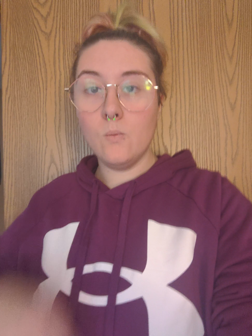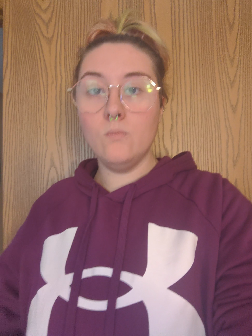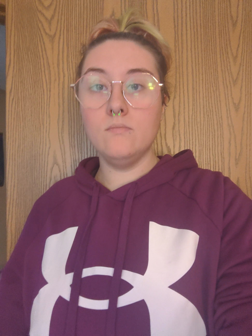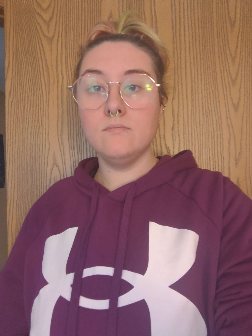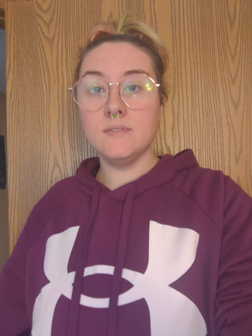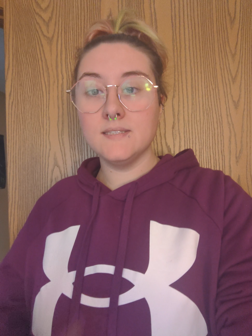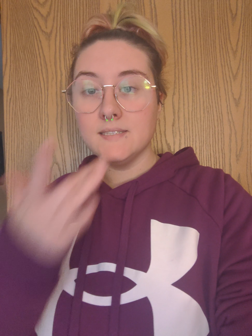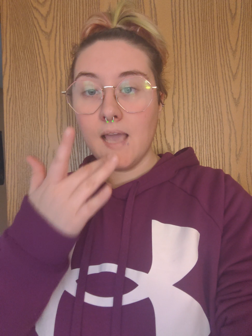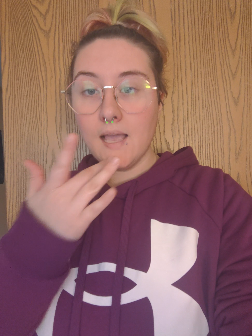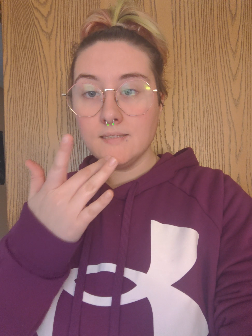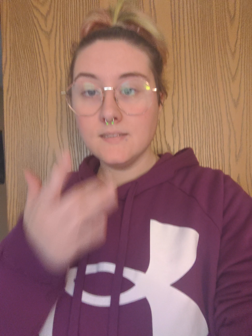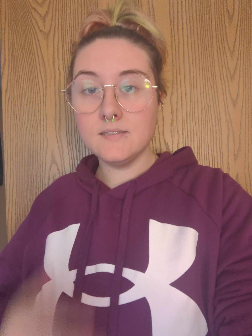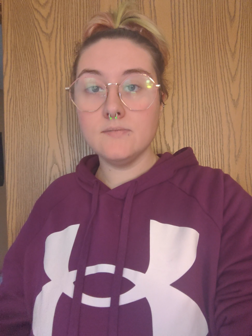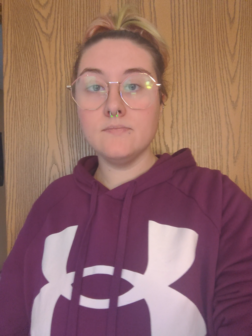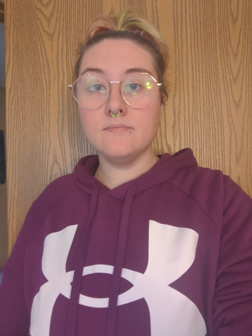taste